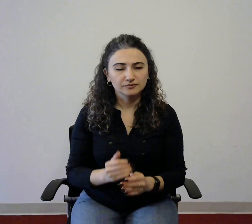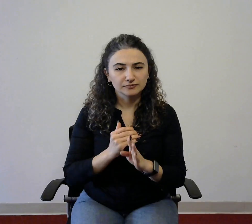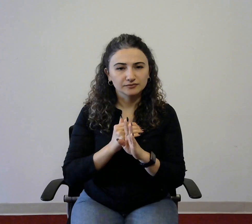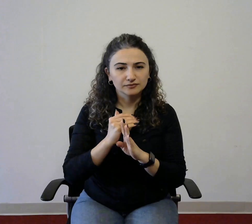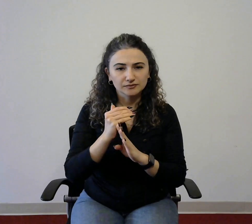uğur